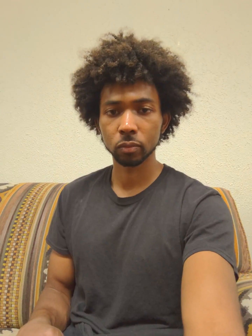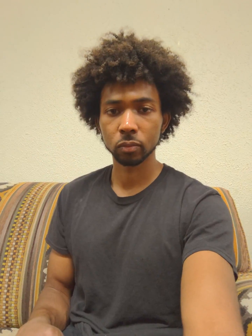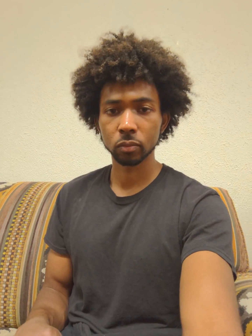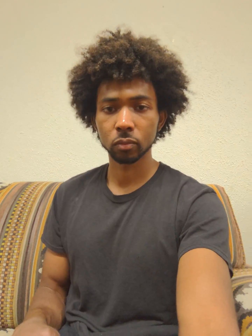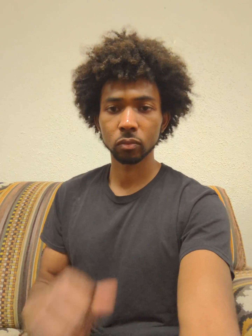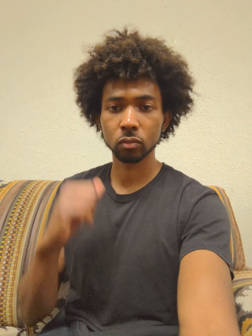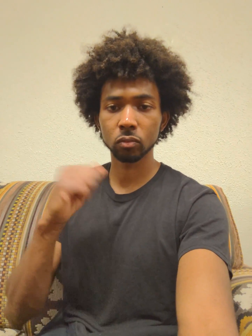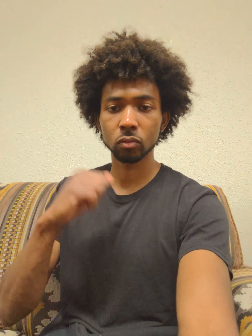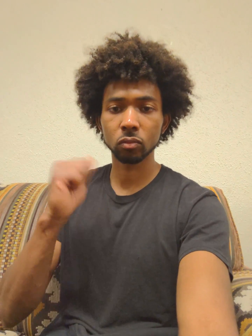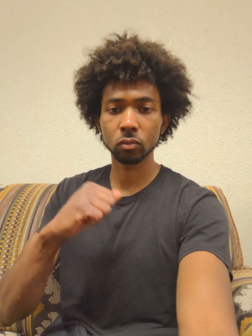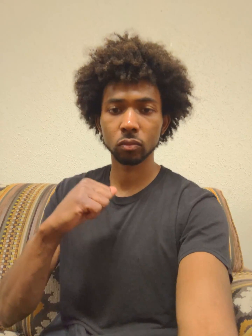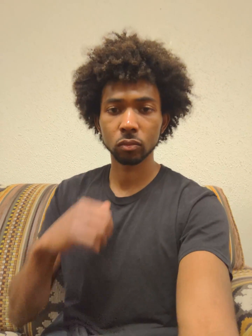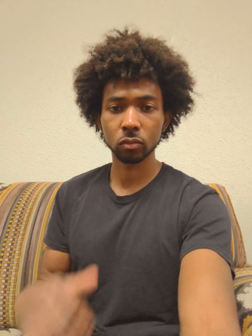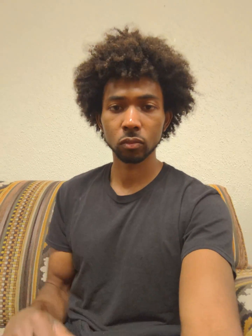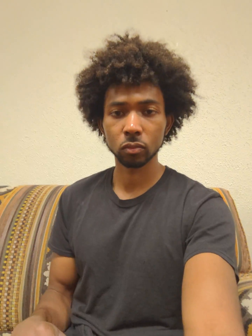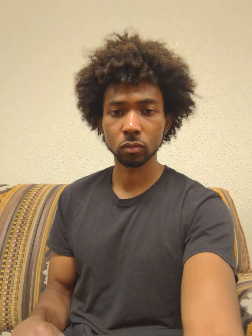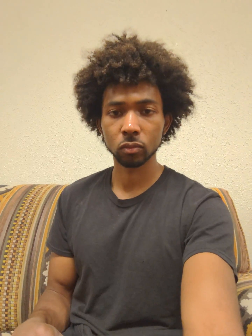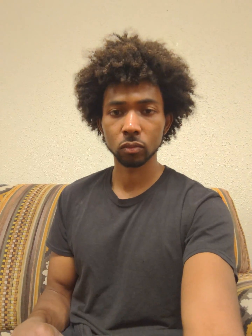rock